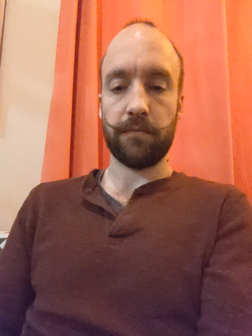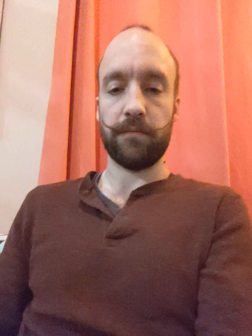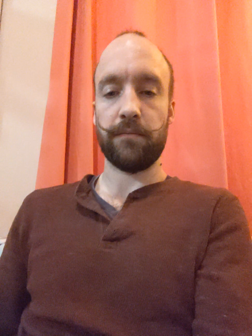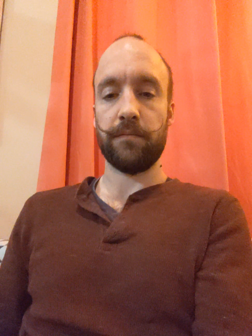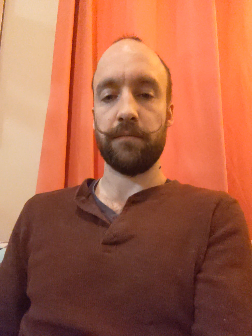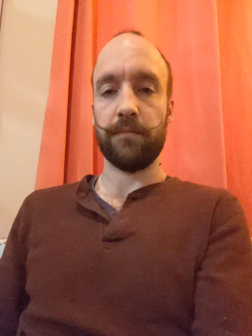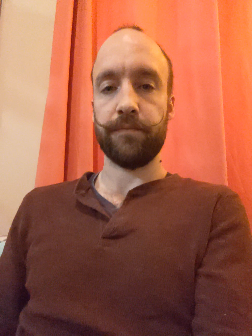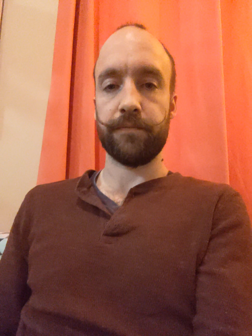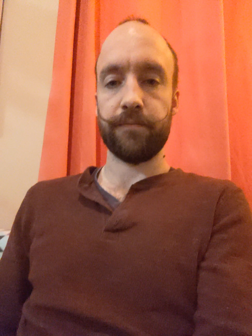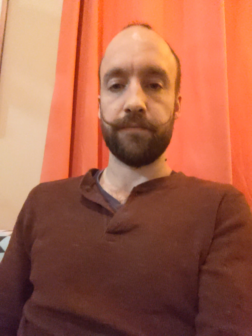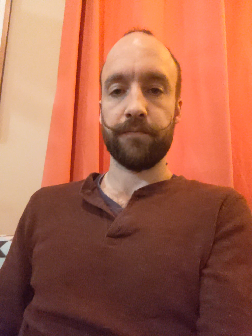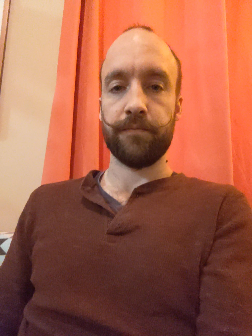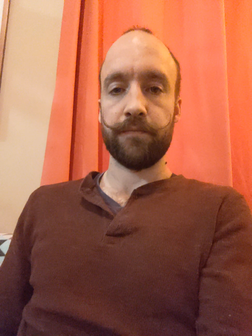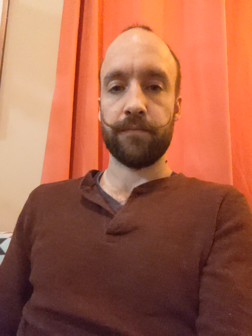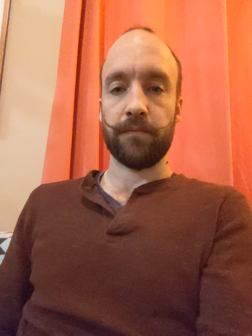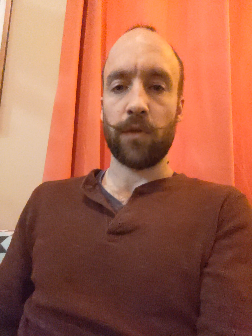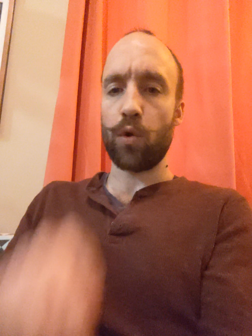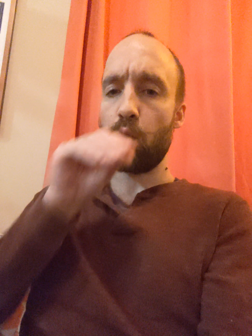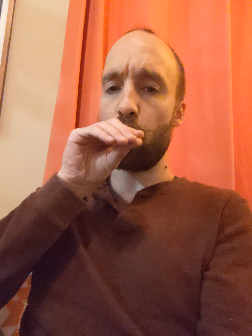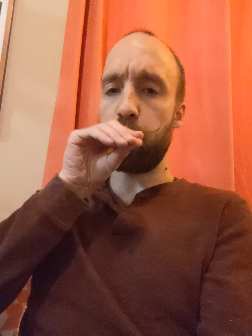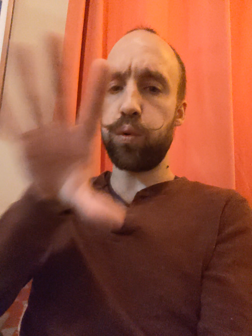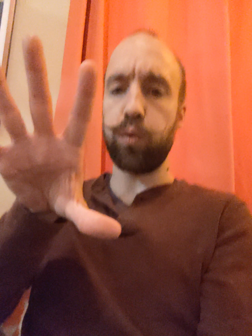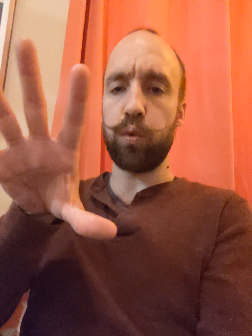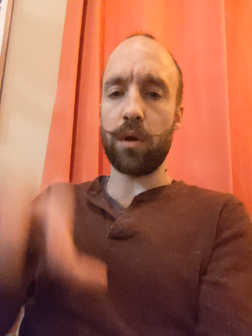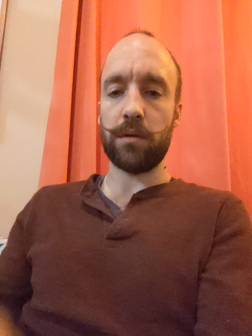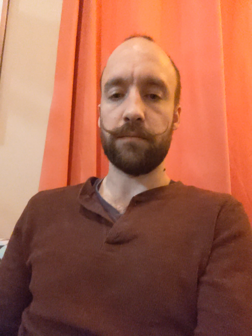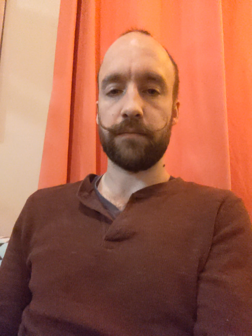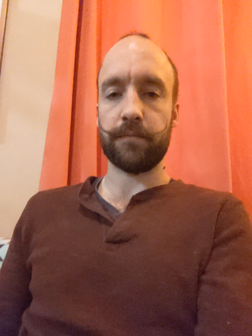blow